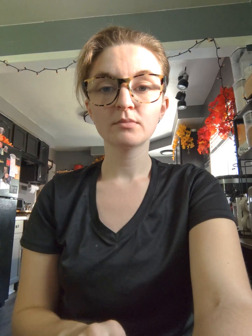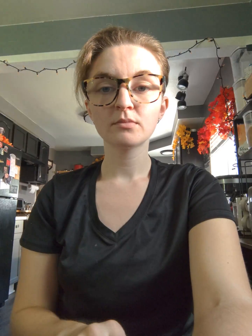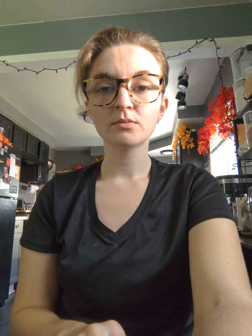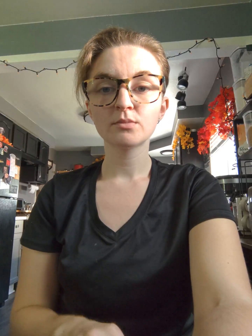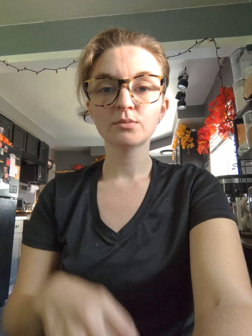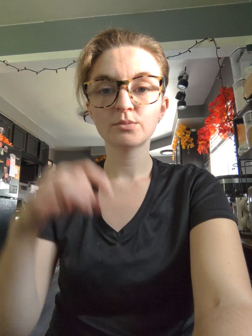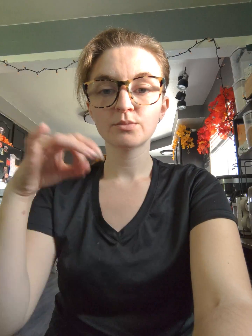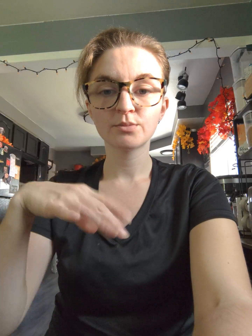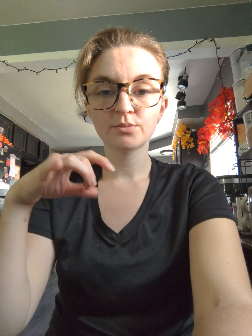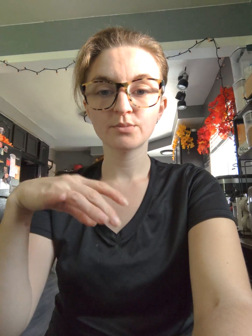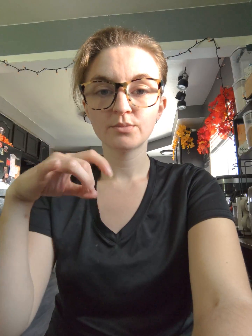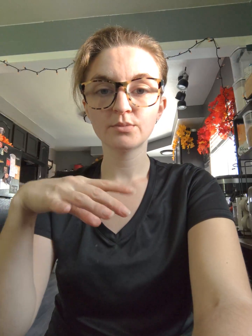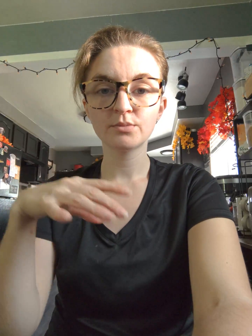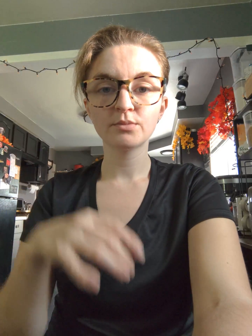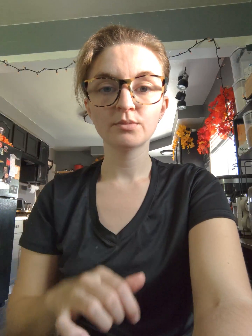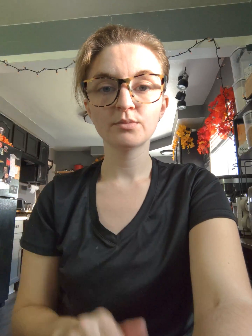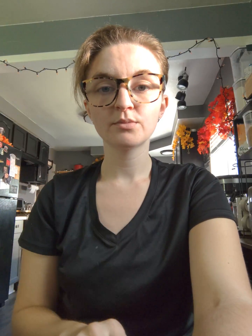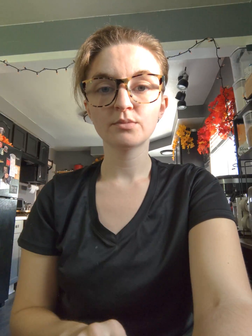pumpkin